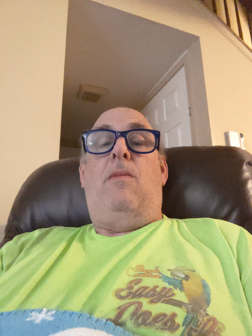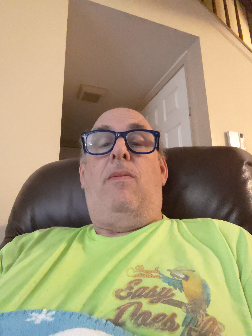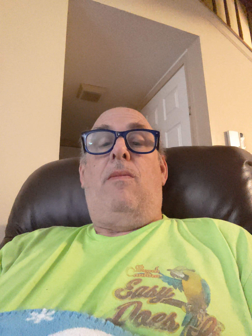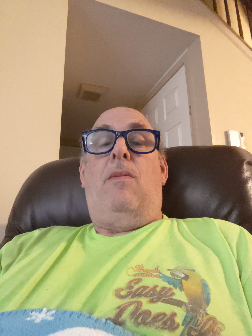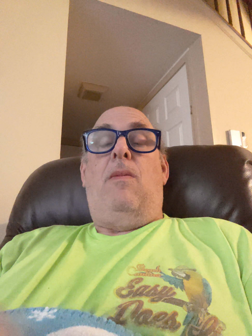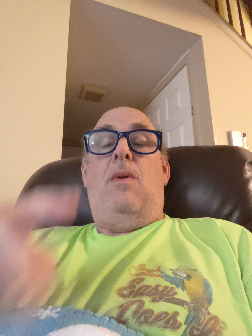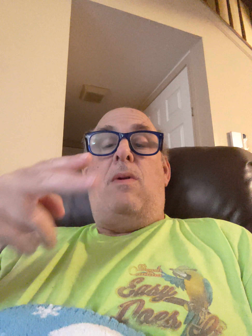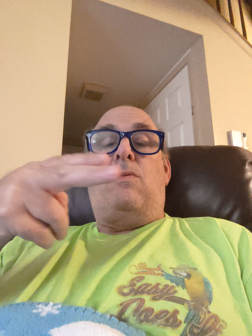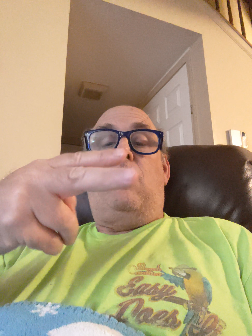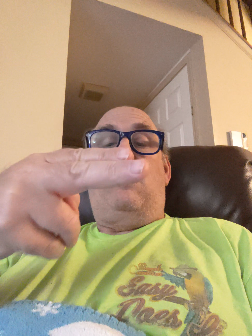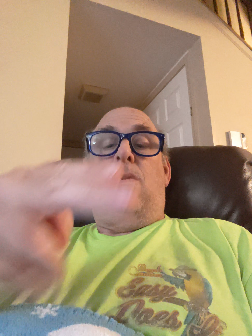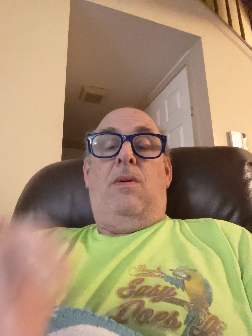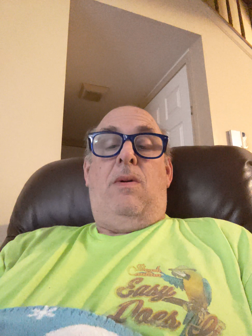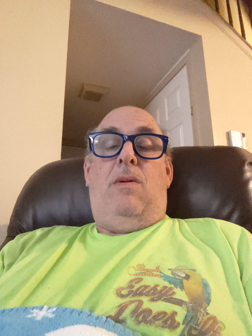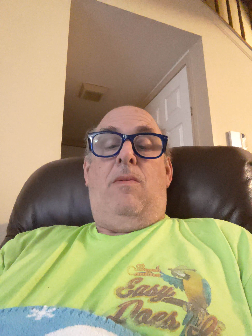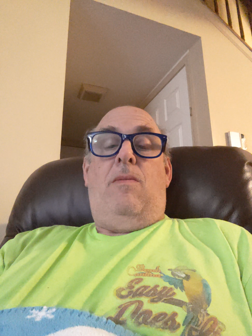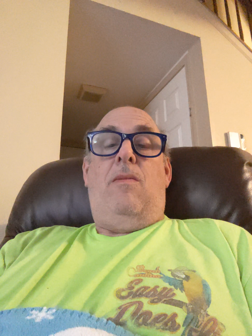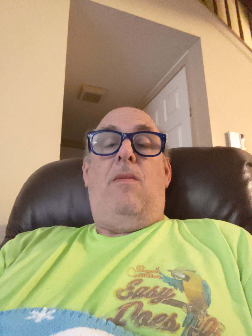scissors